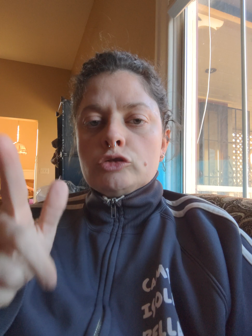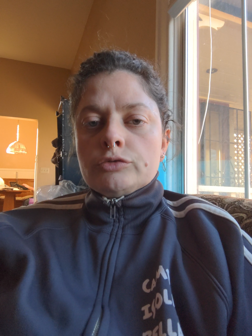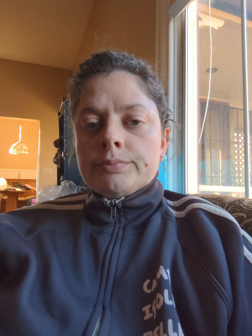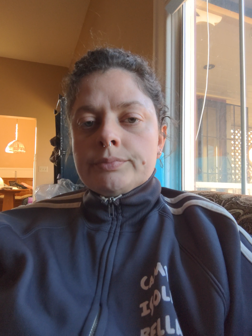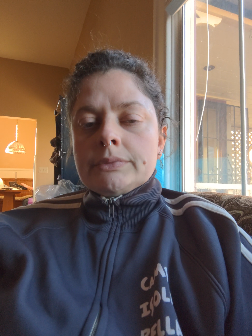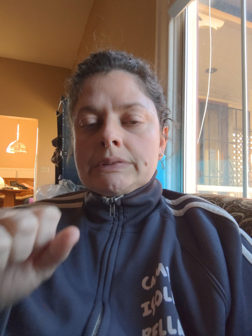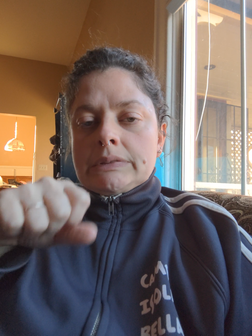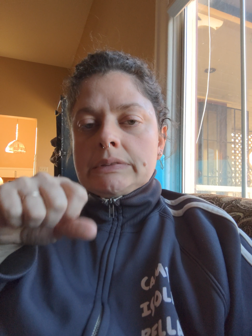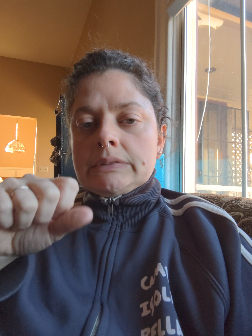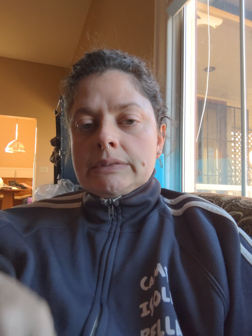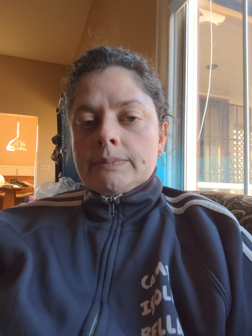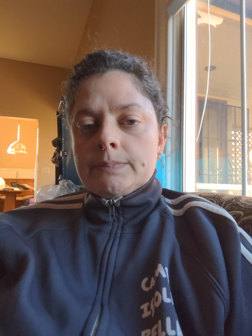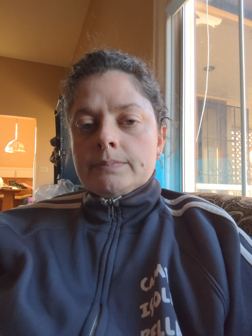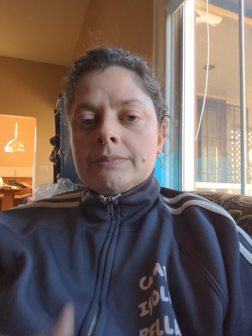yes